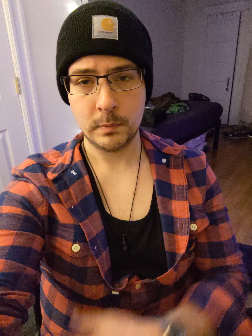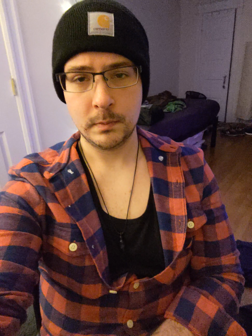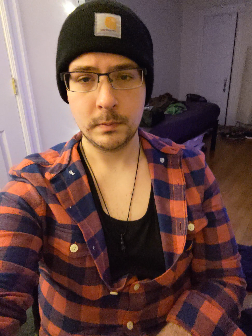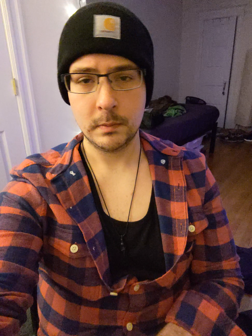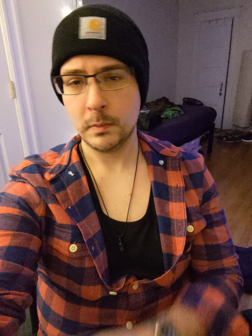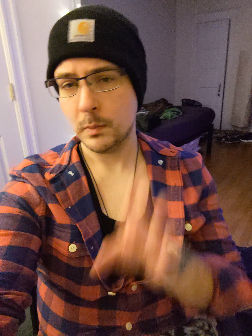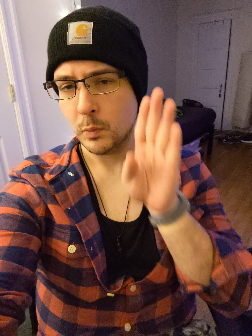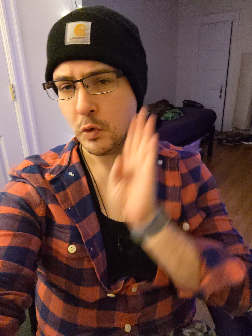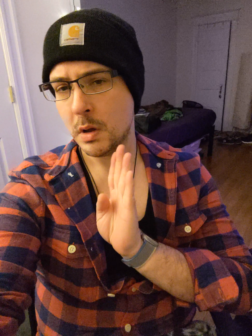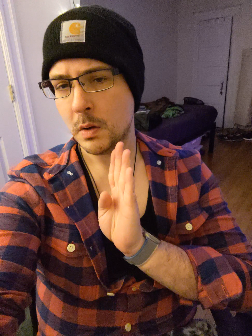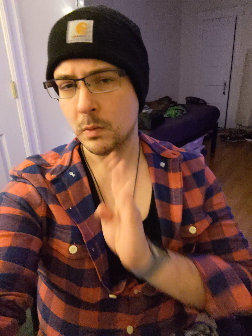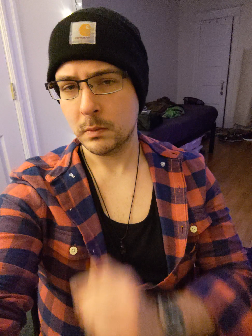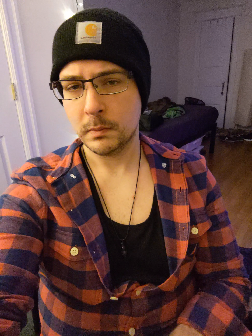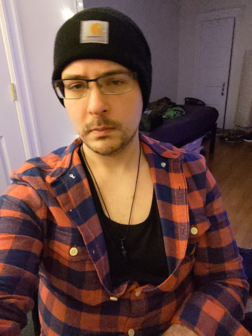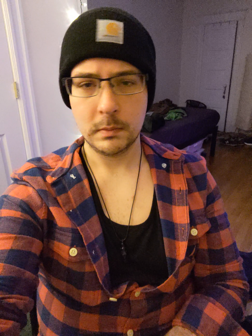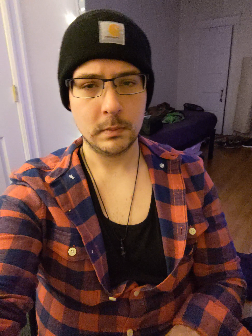brown